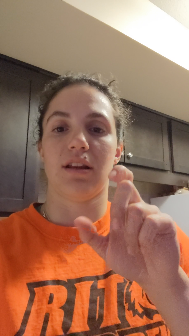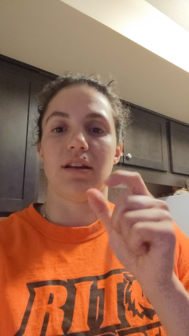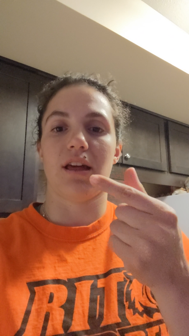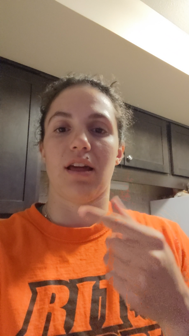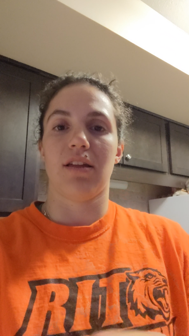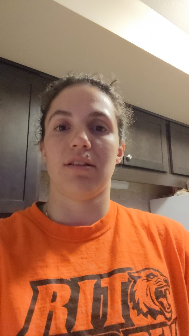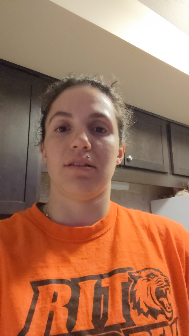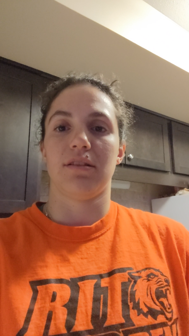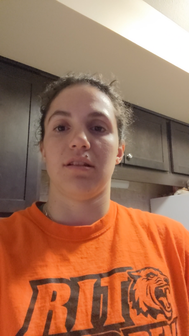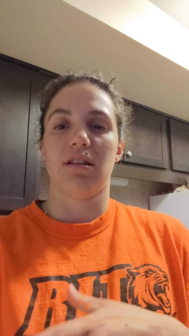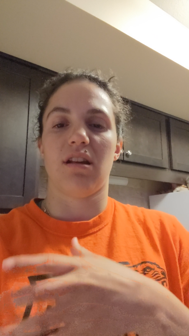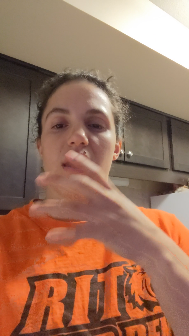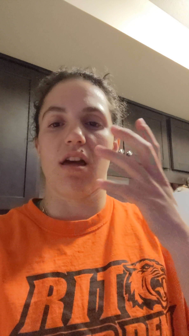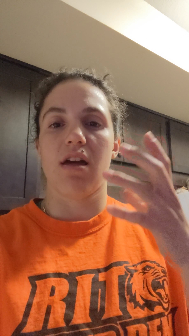a lot